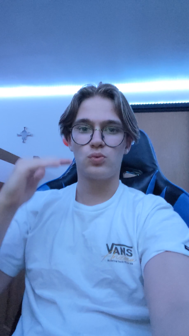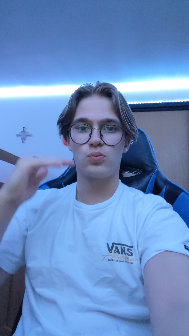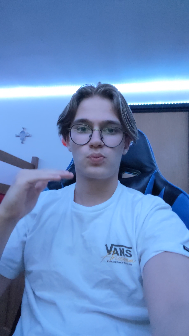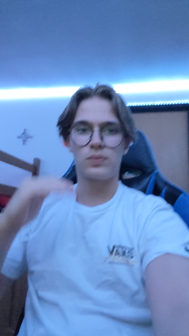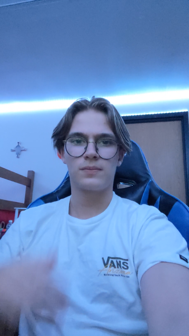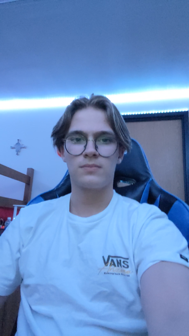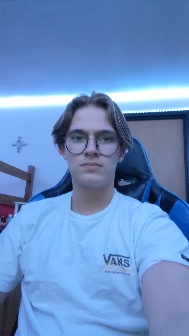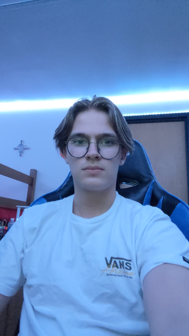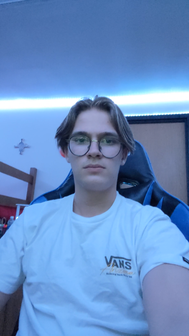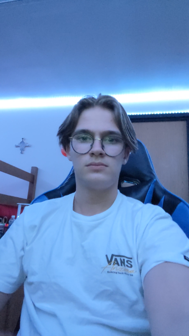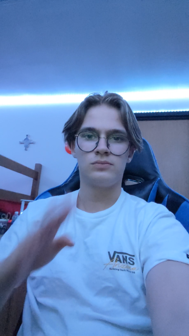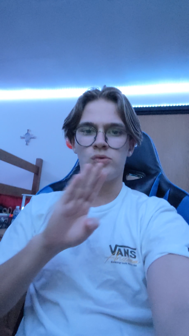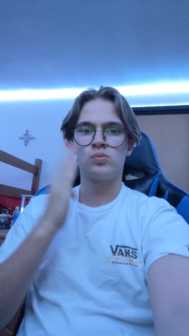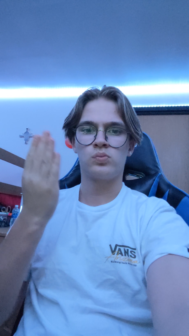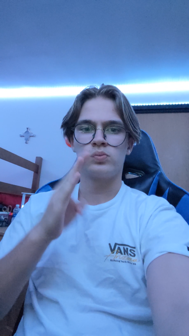door